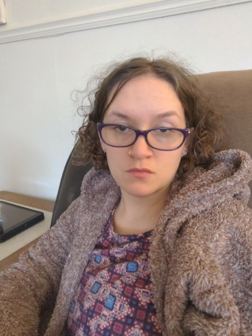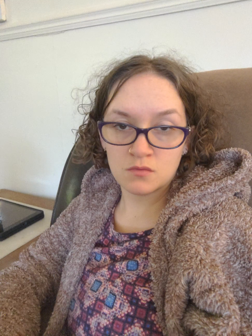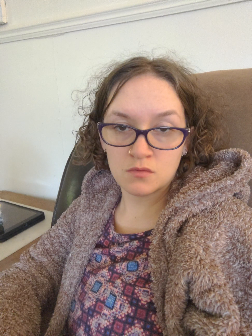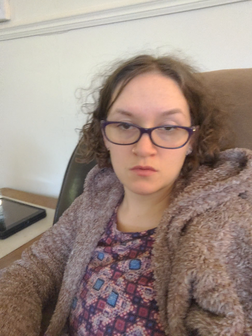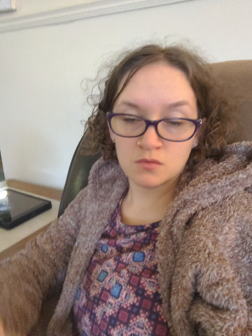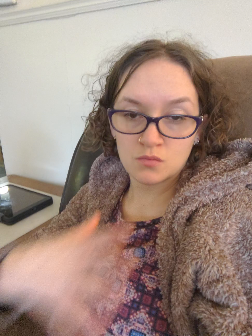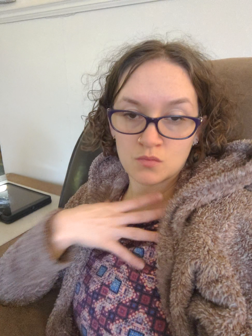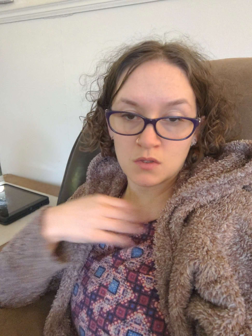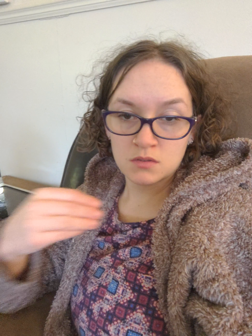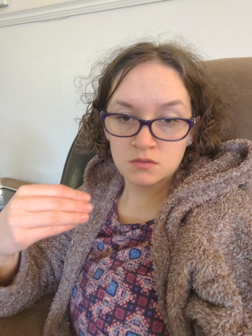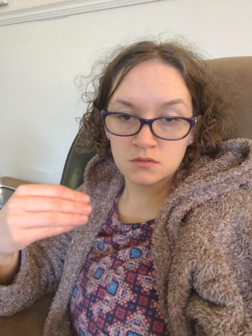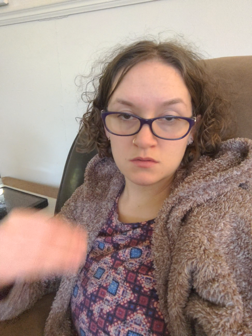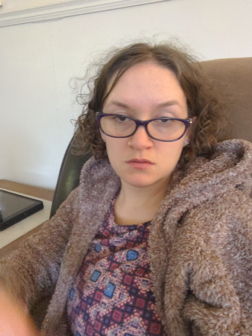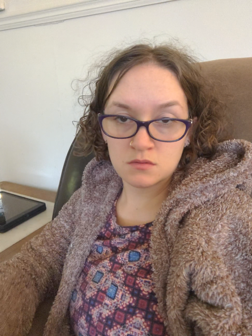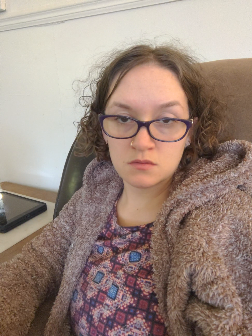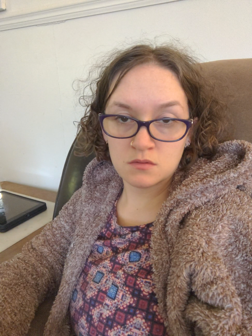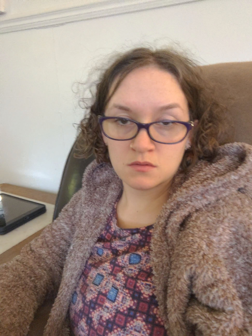white